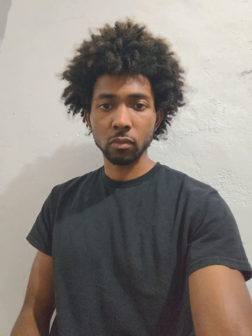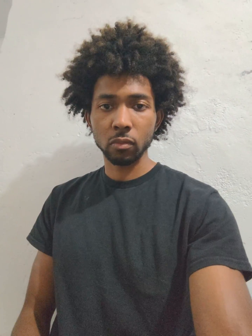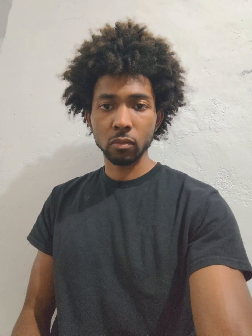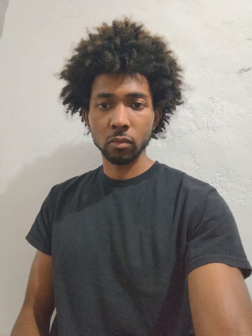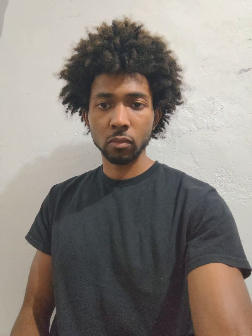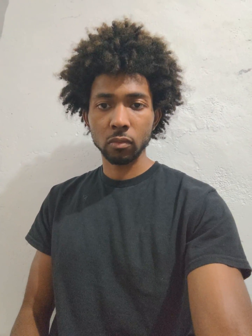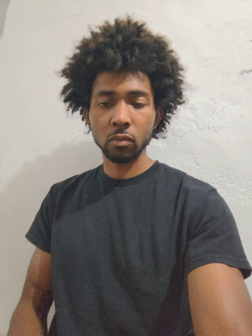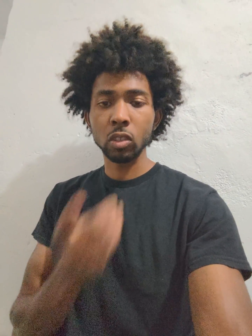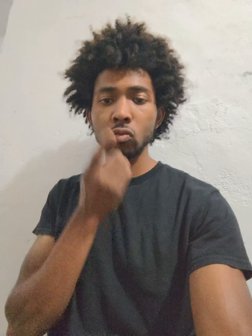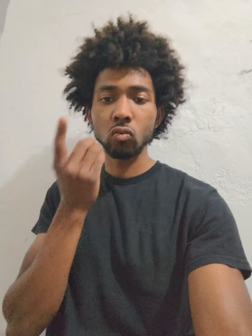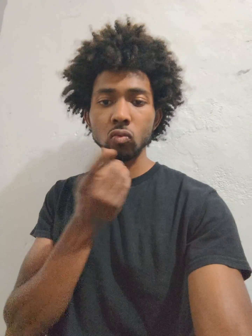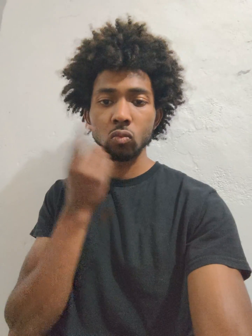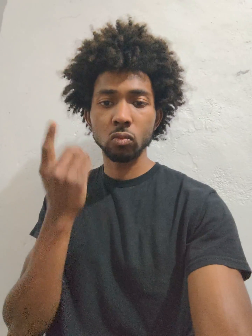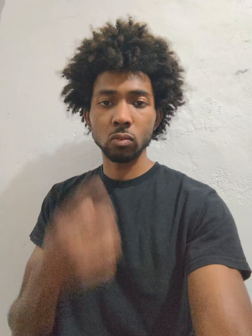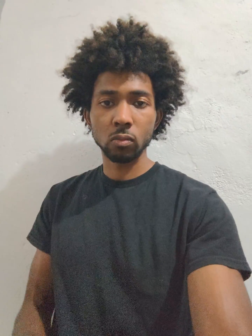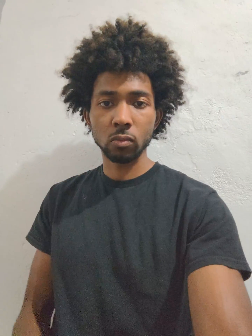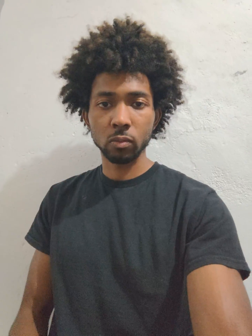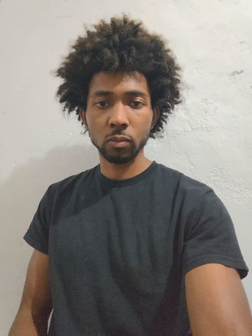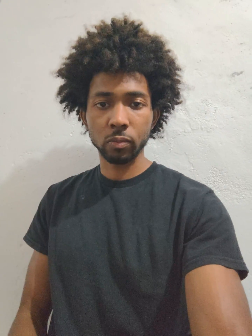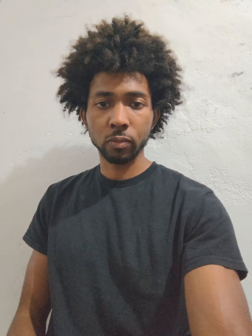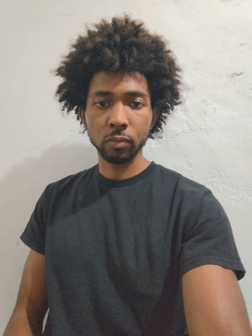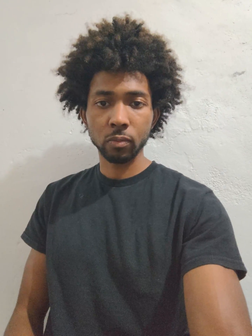dinner